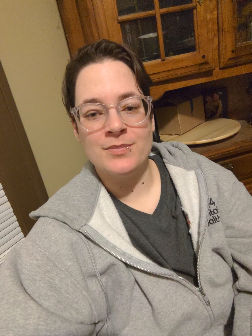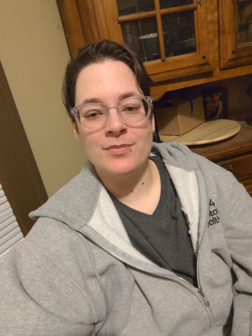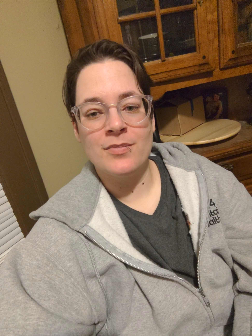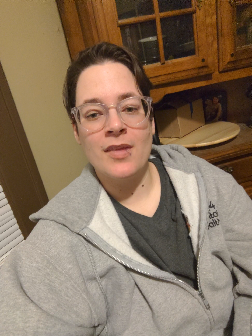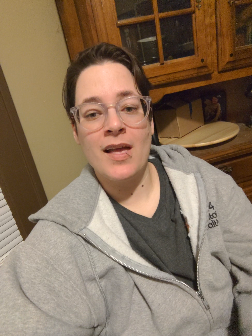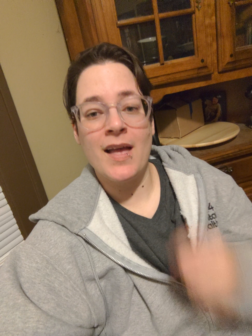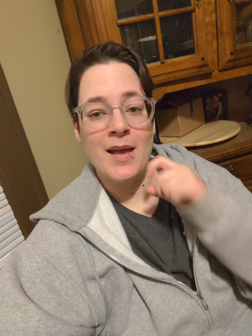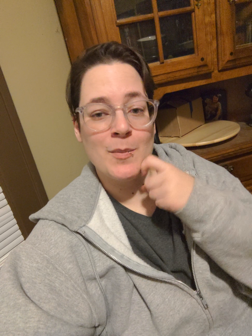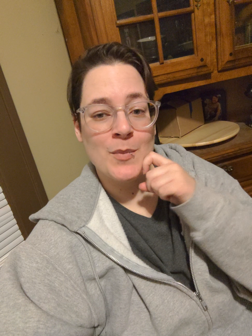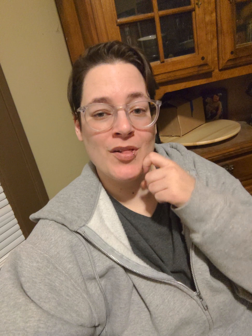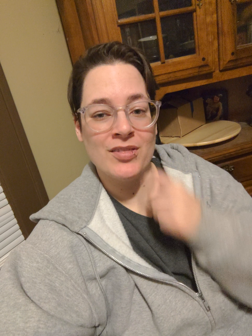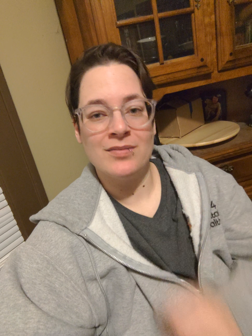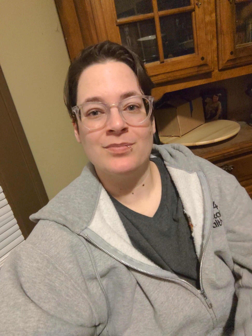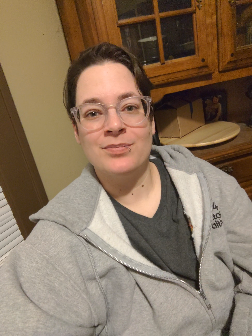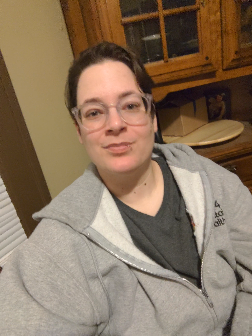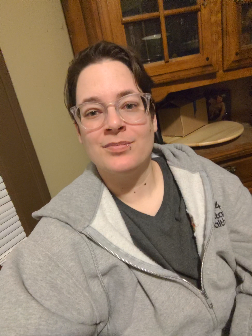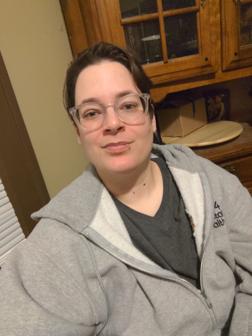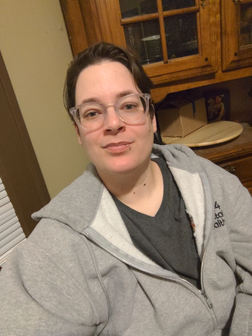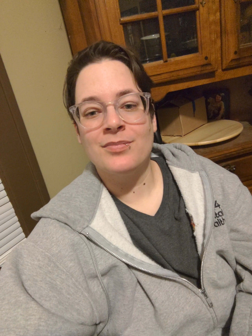apple